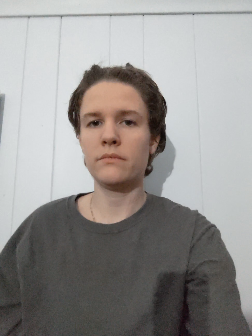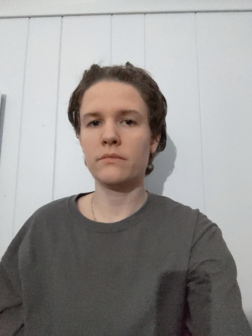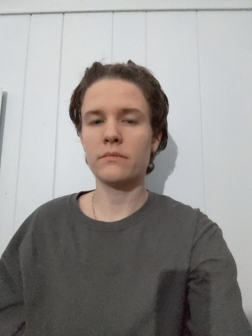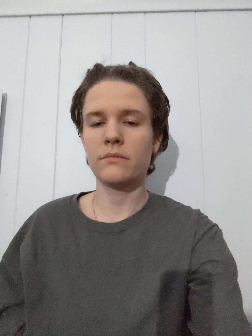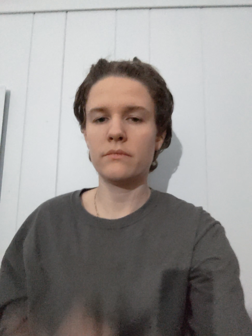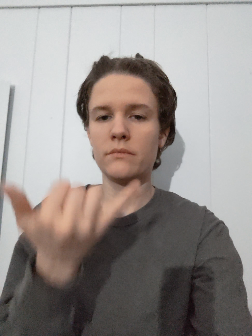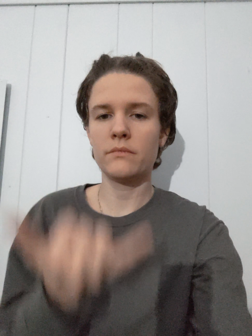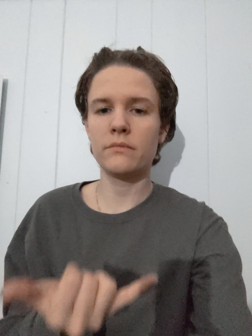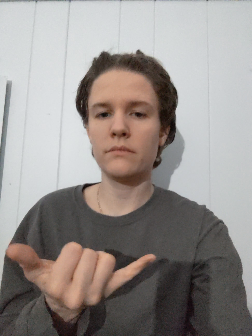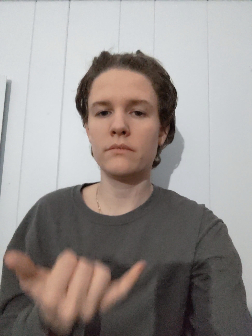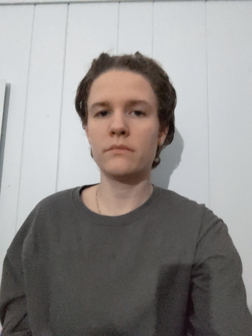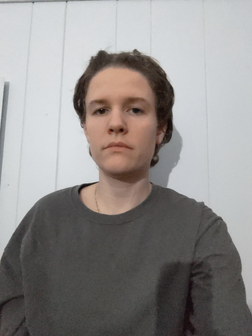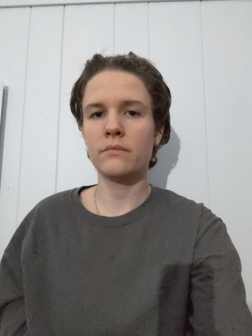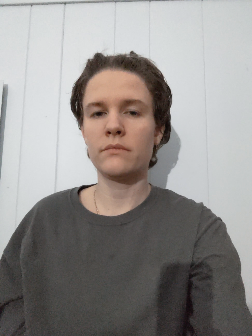now